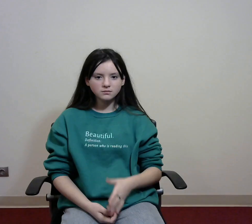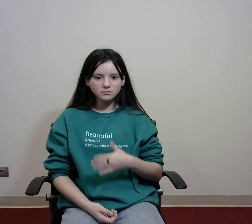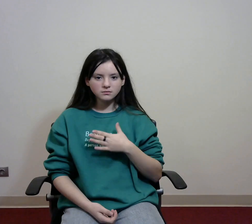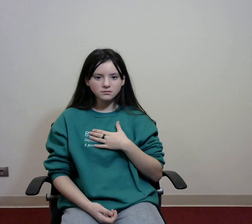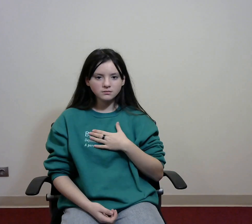mənim